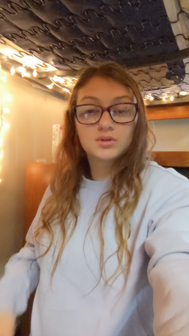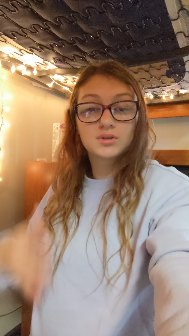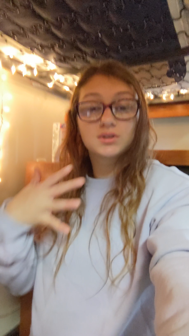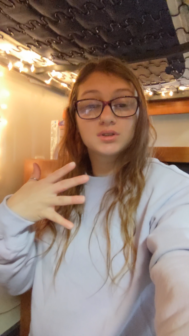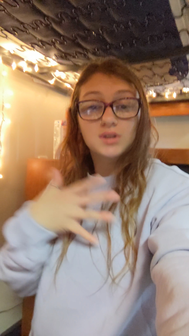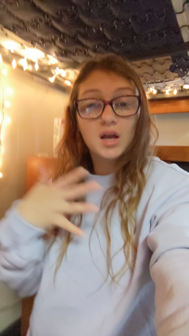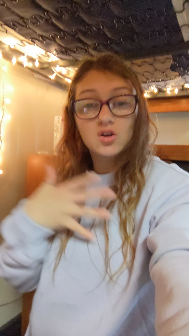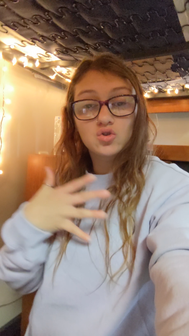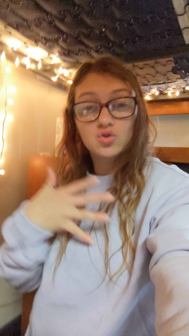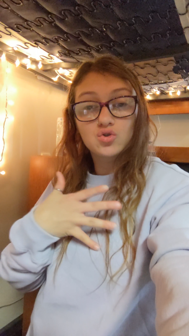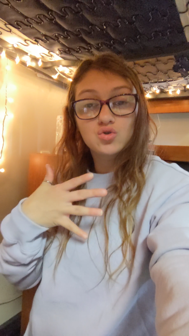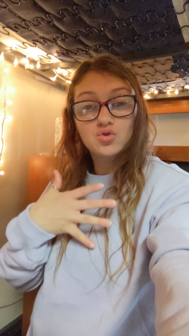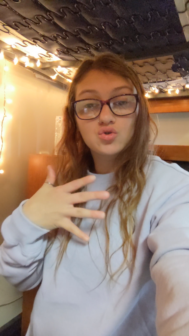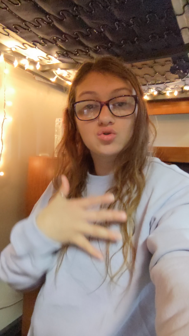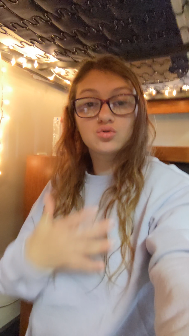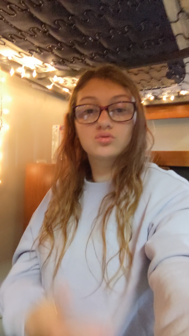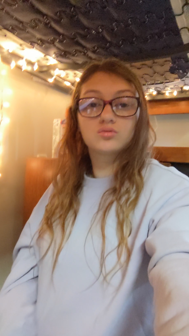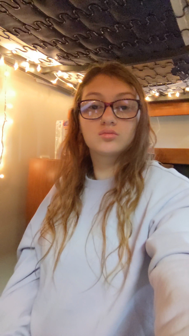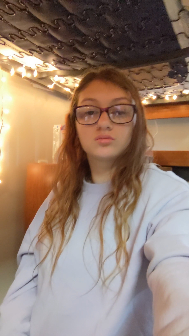scared